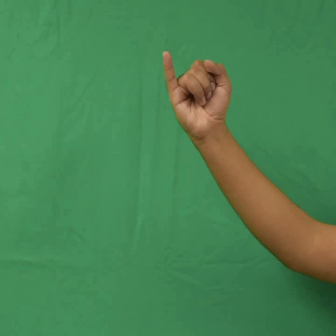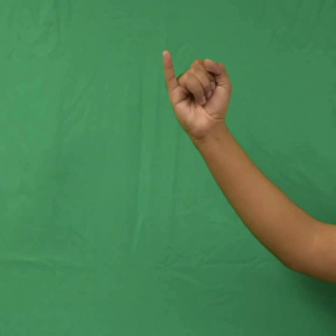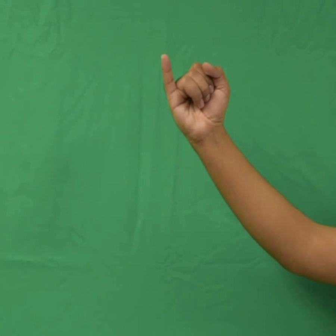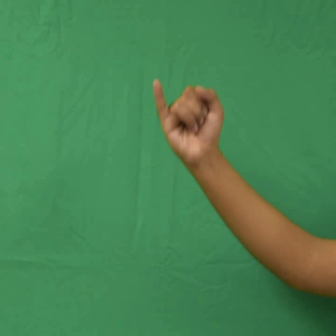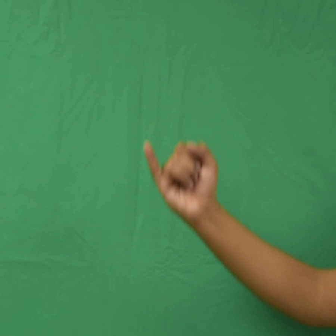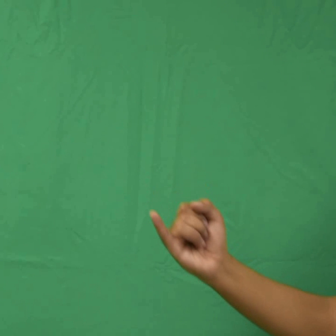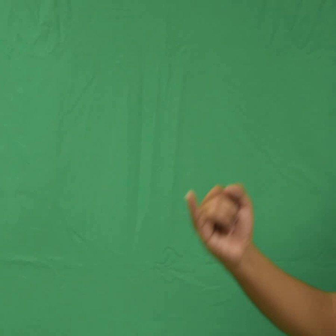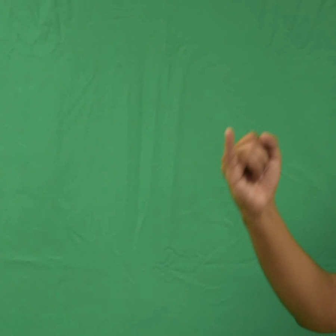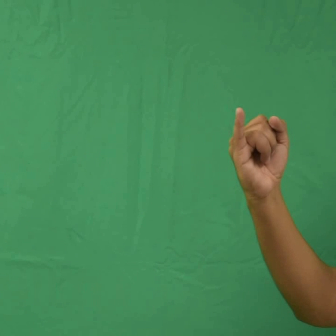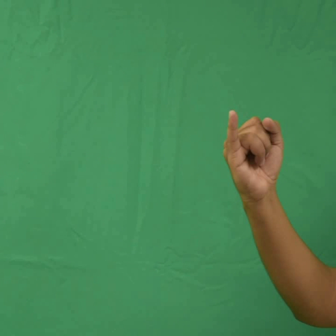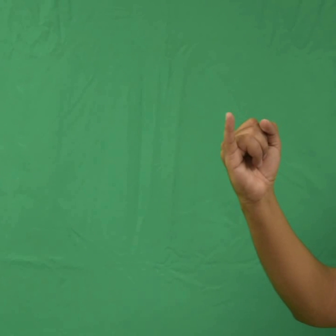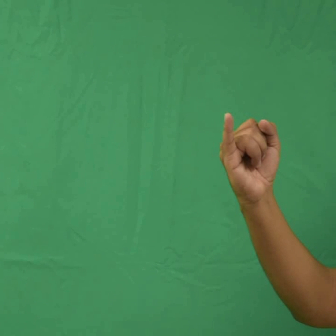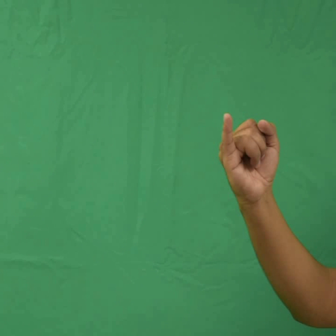J